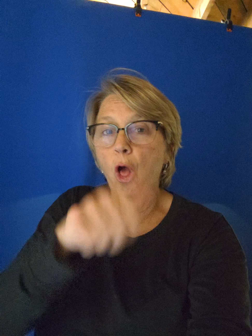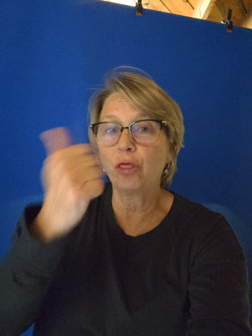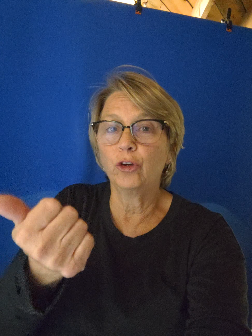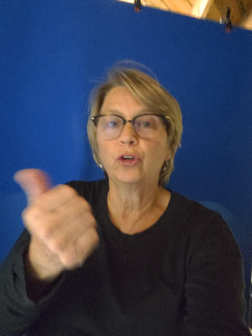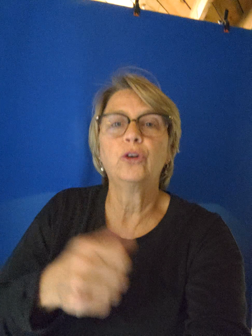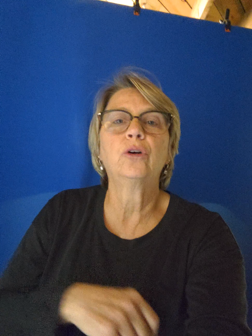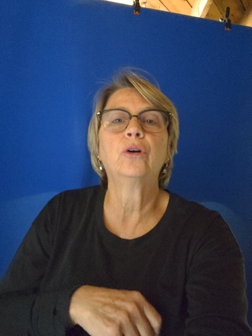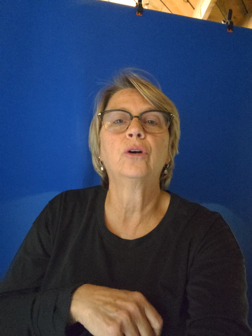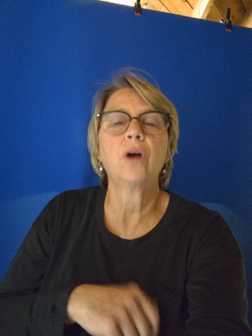another